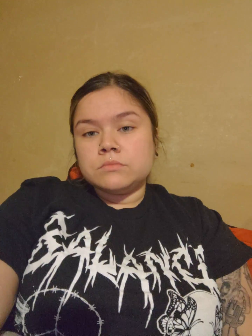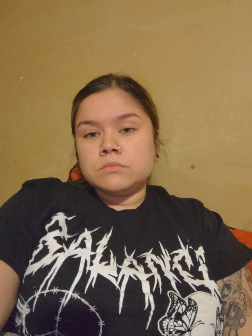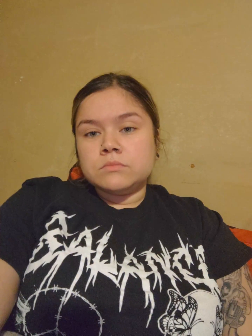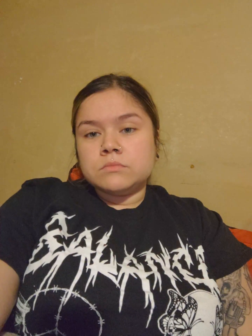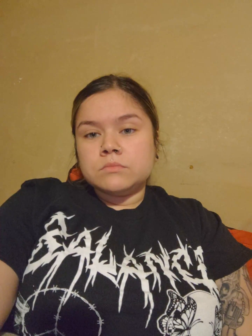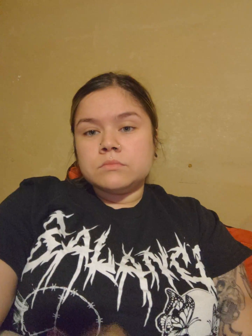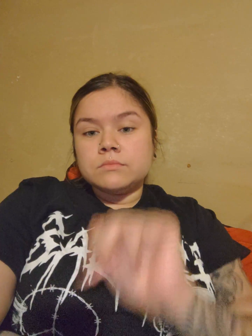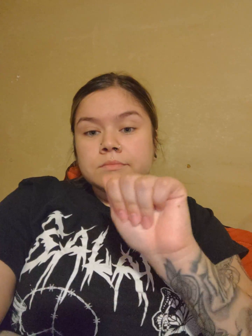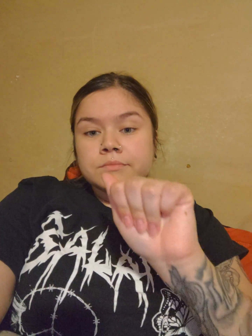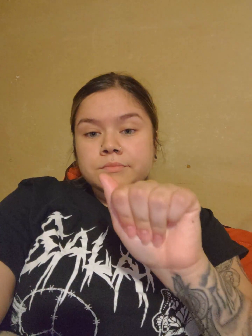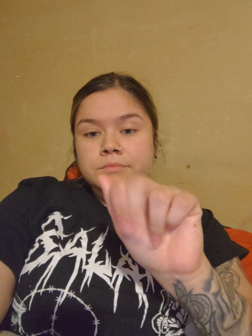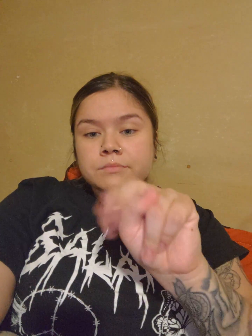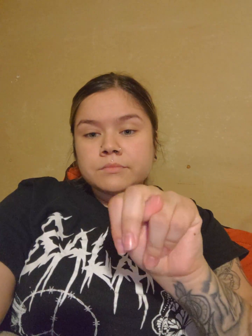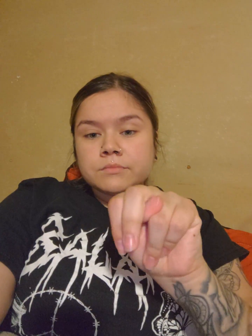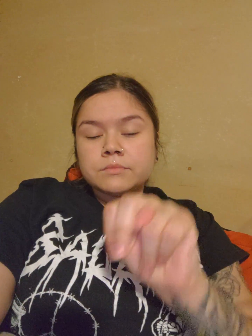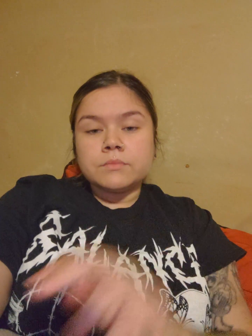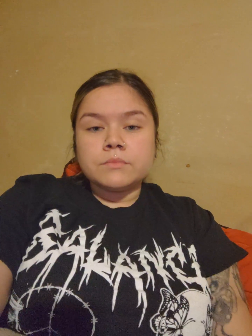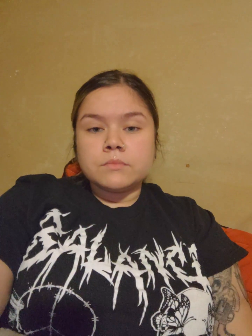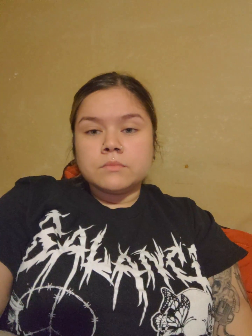an